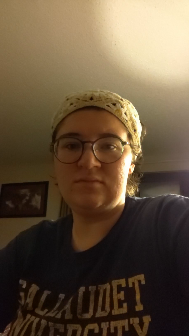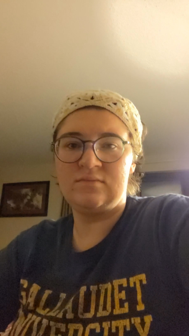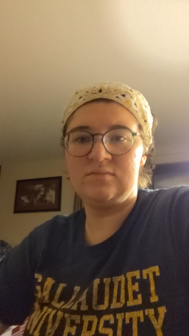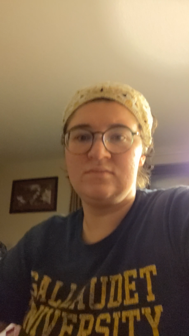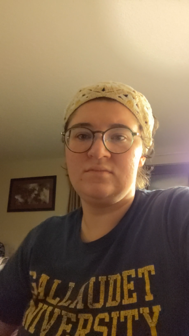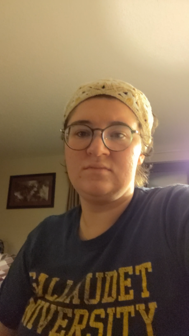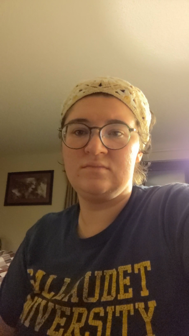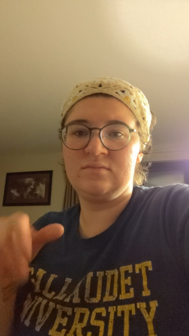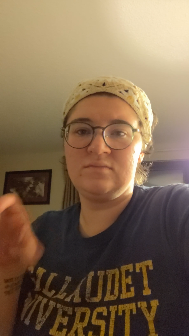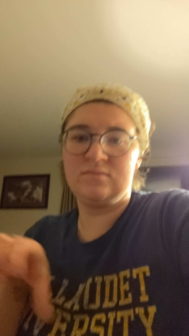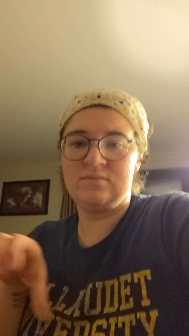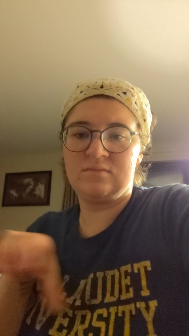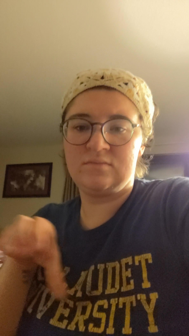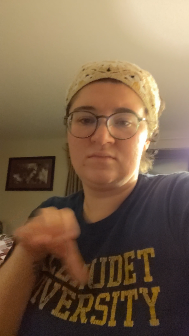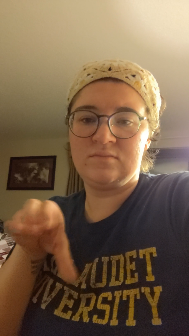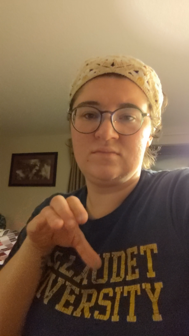does